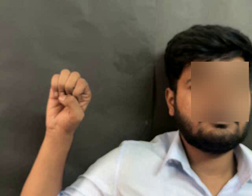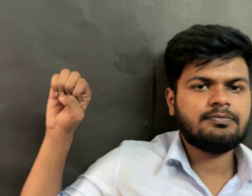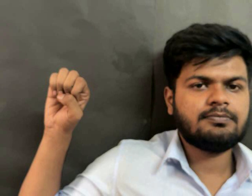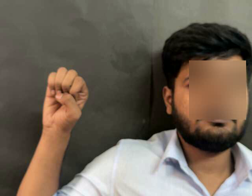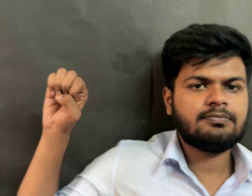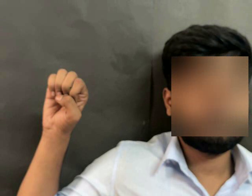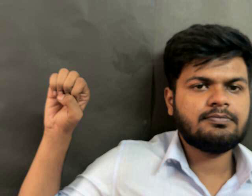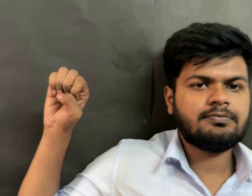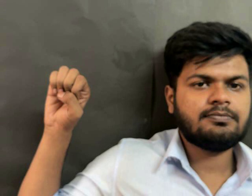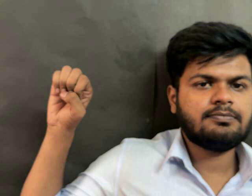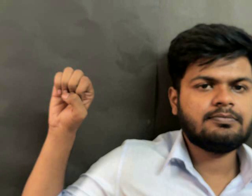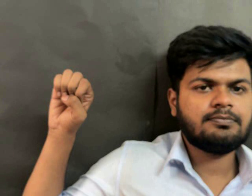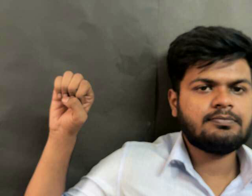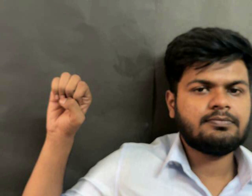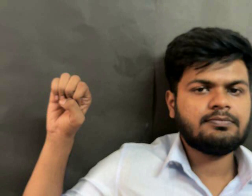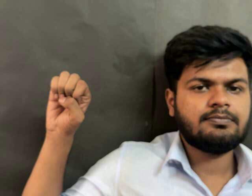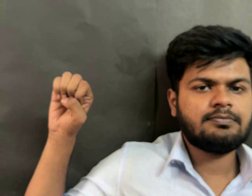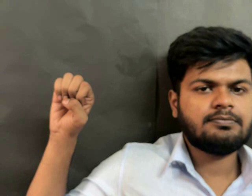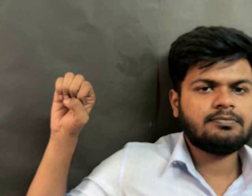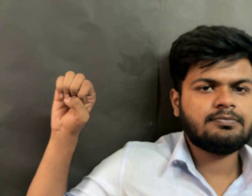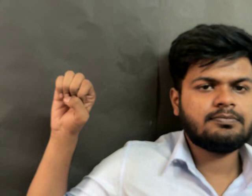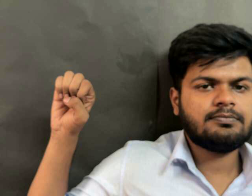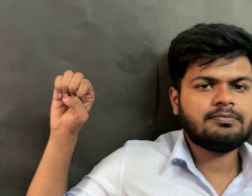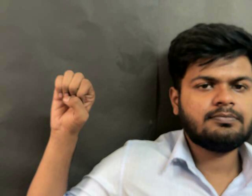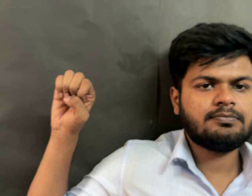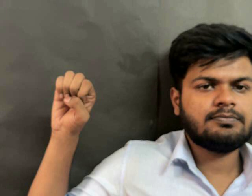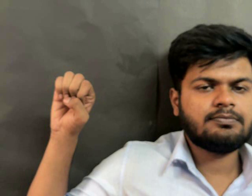E